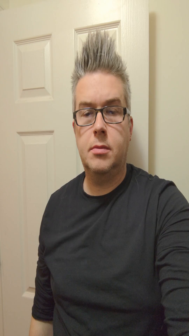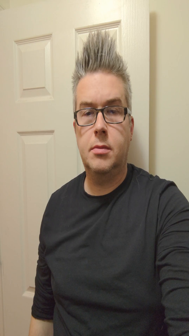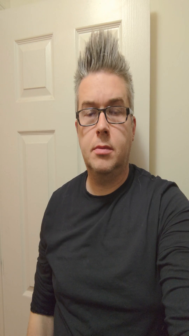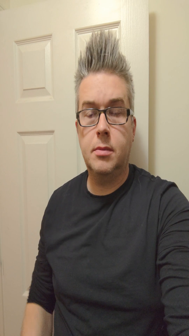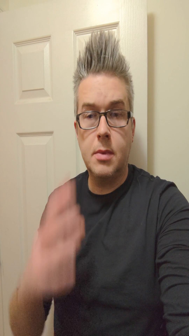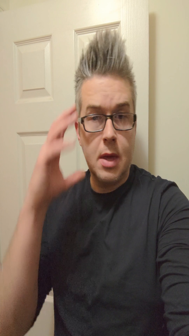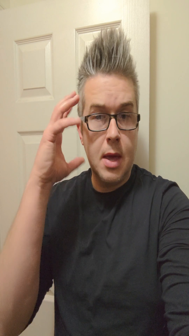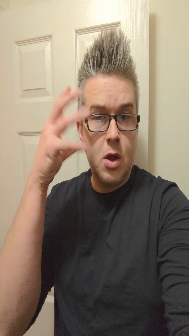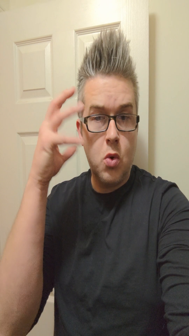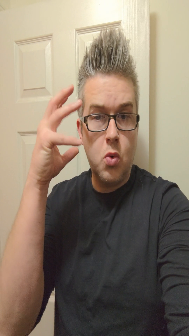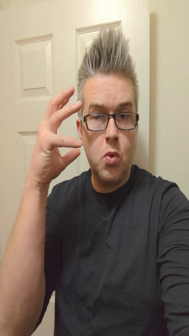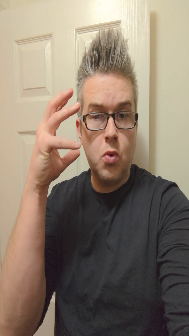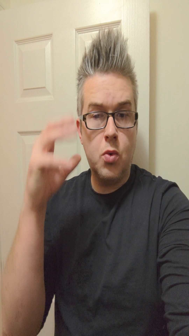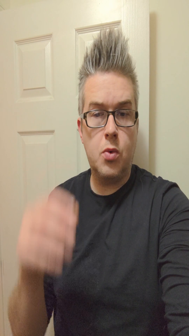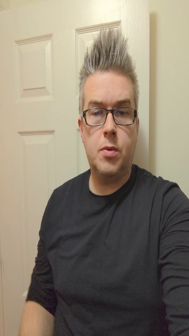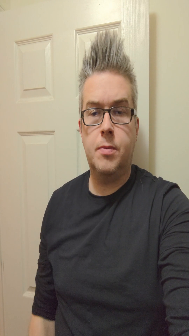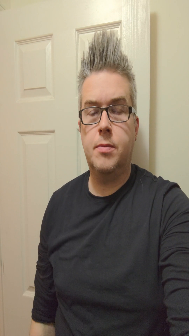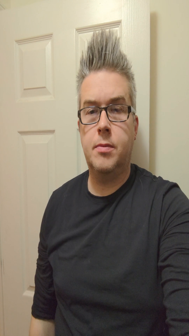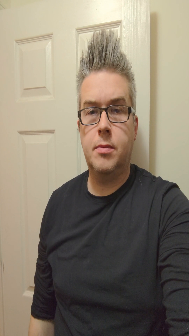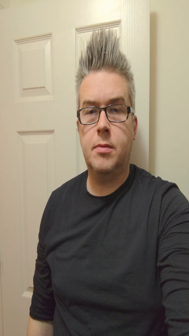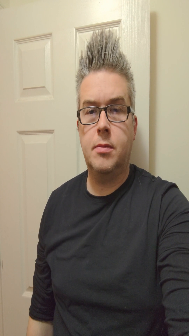radio